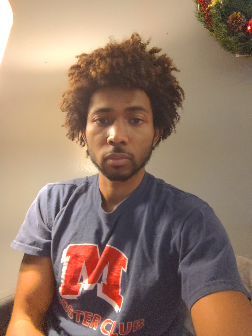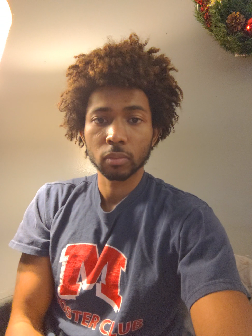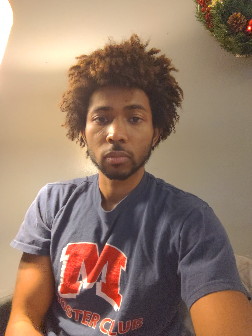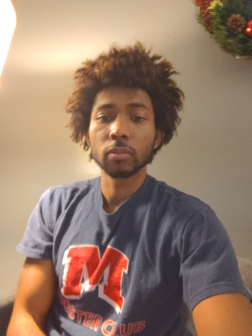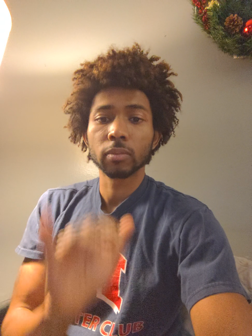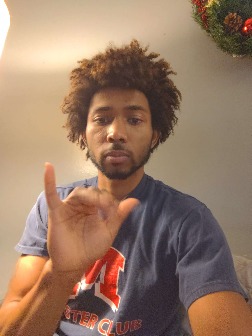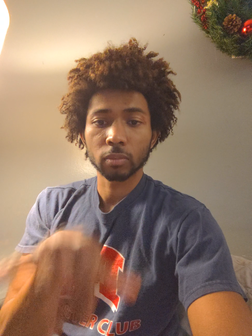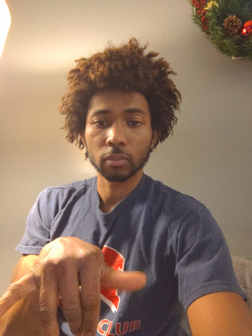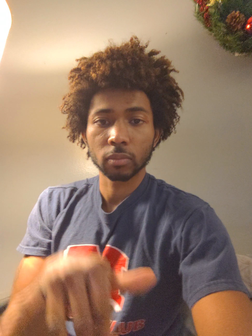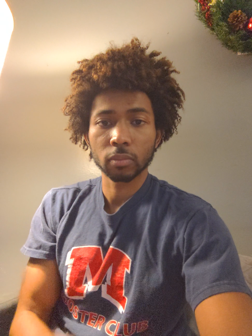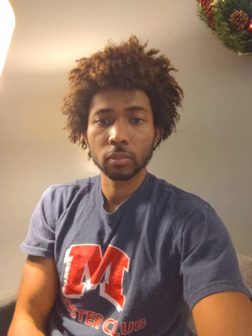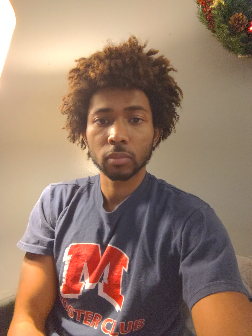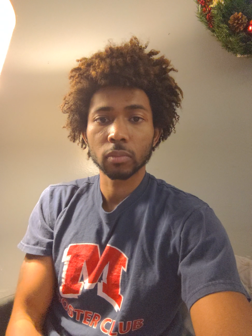that